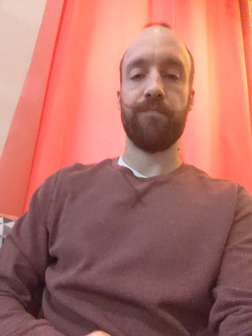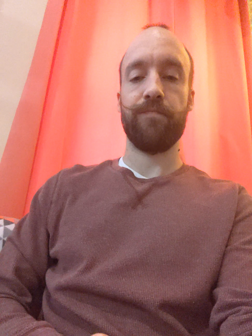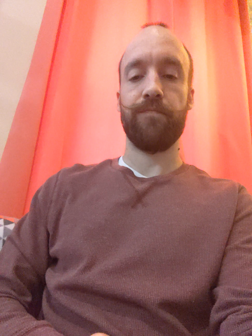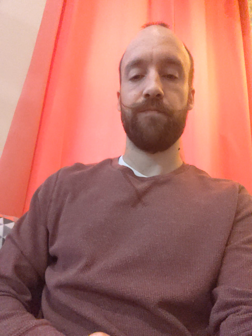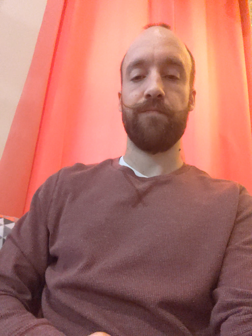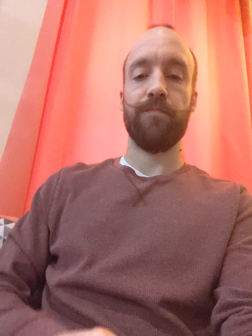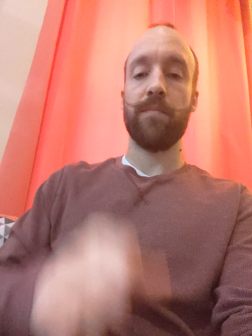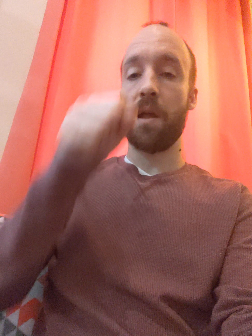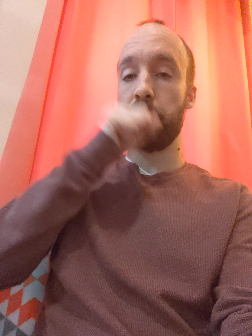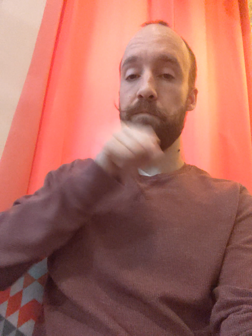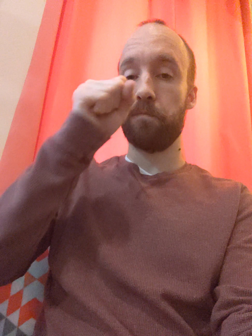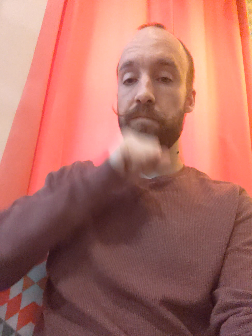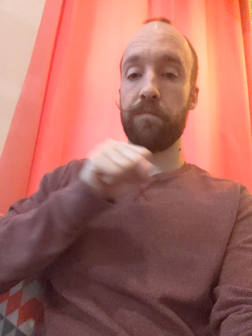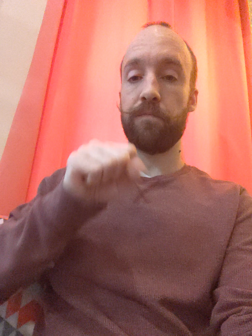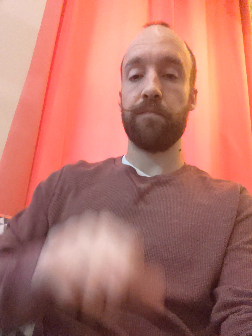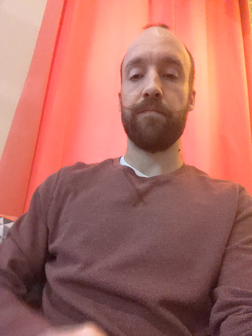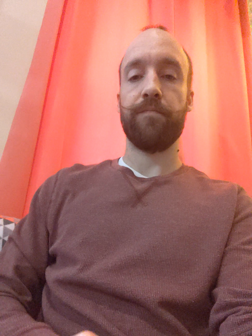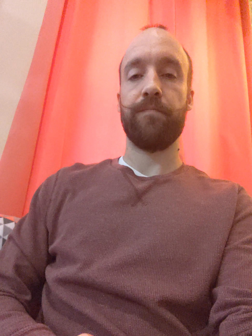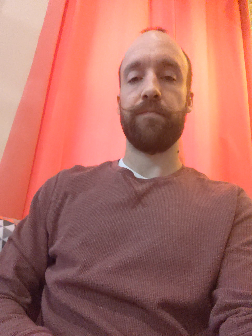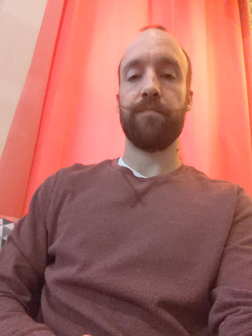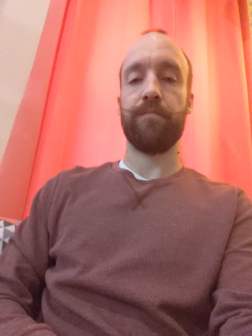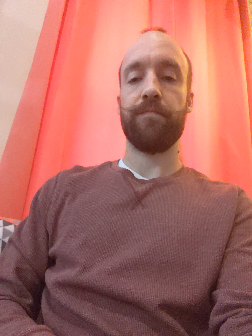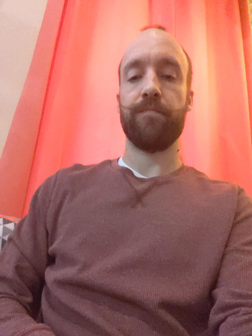ice cream